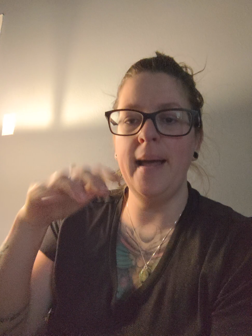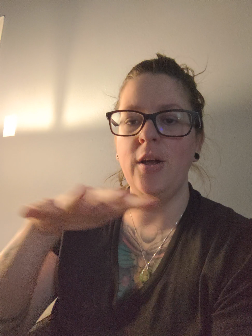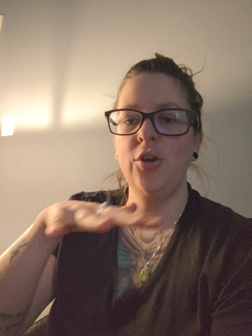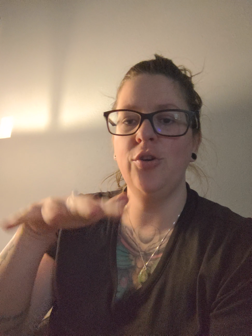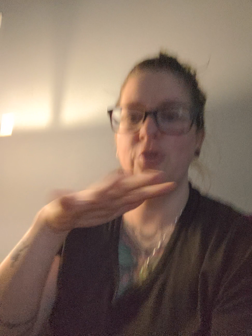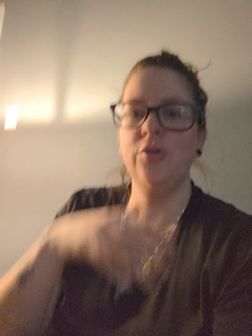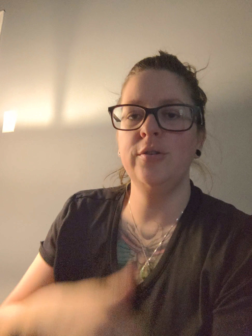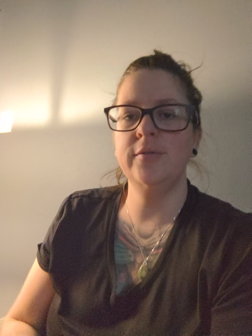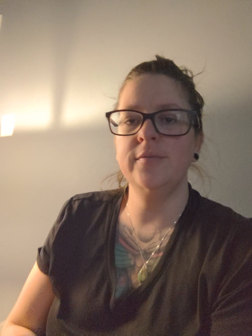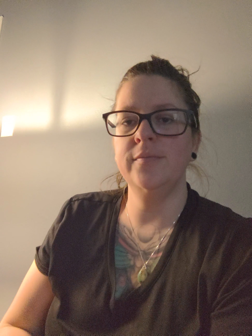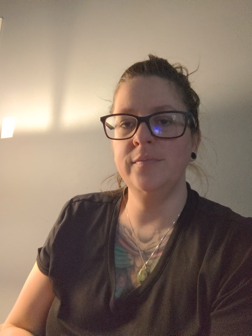backyard